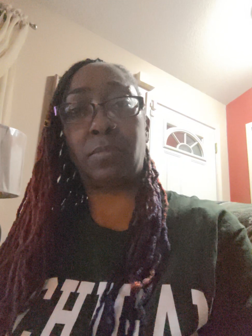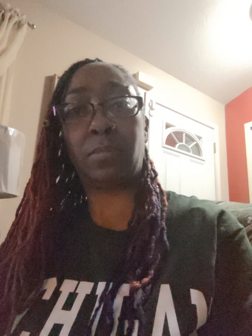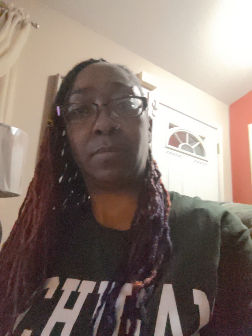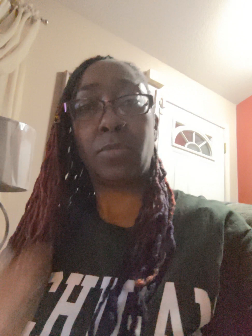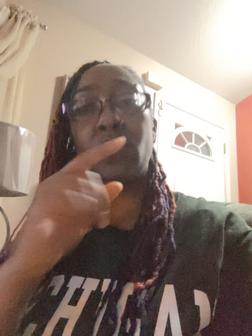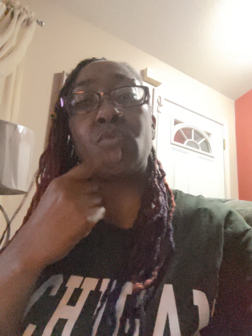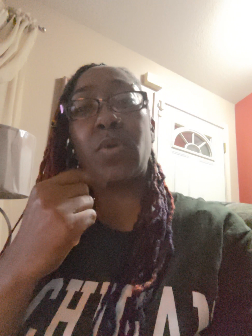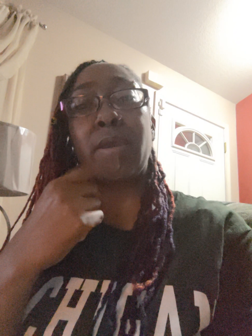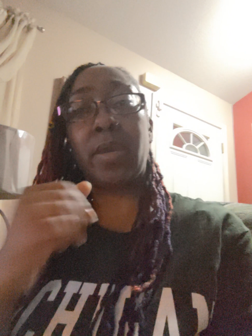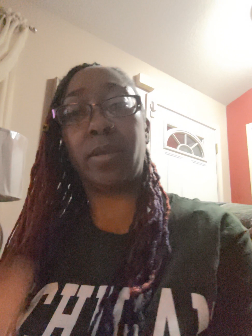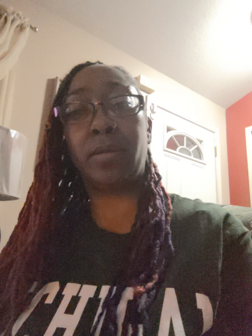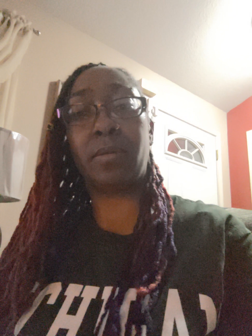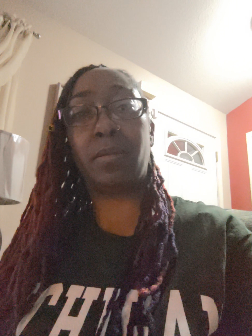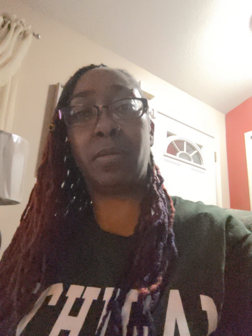red